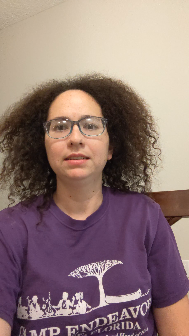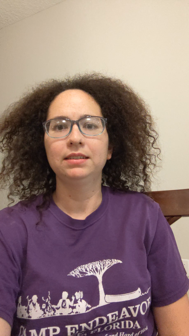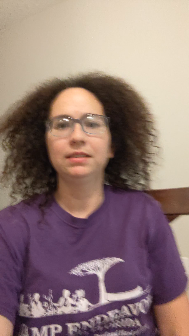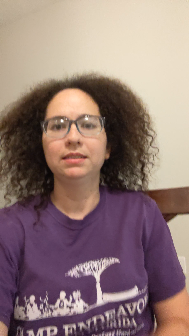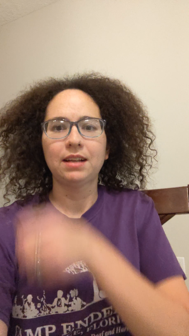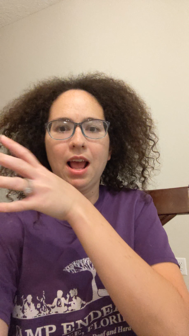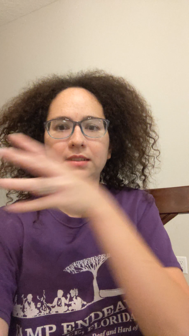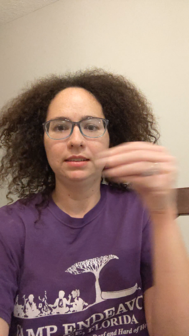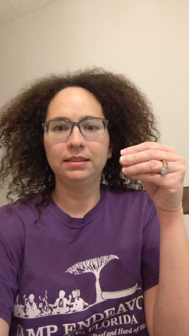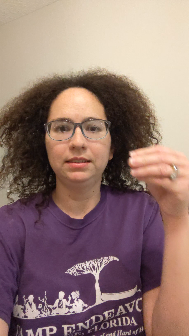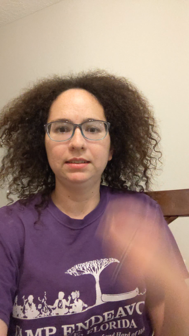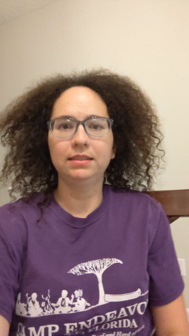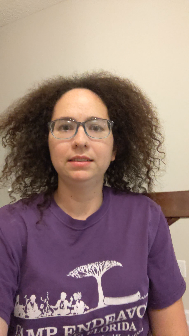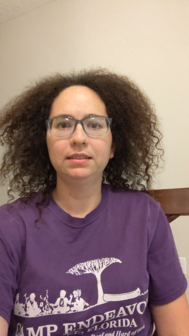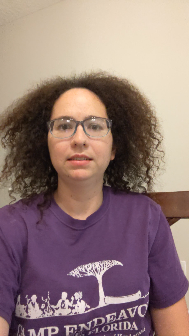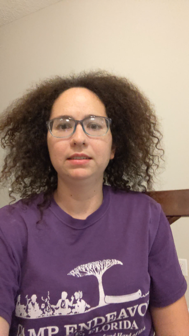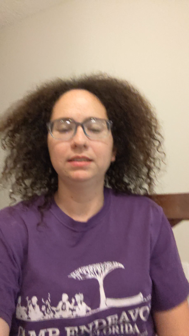and